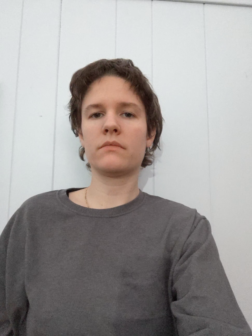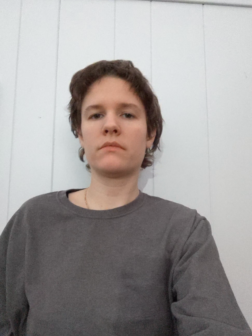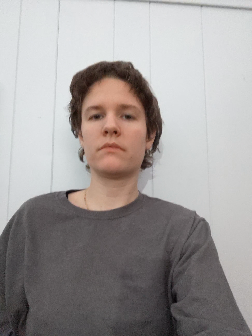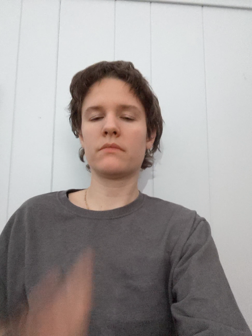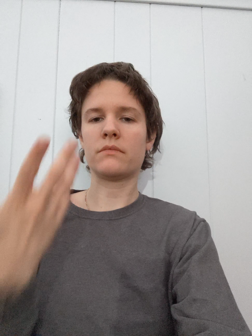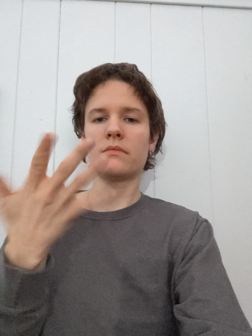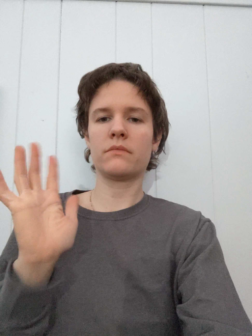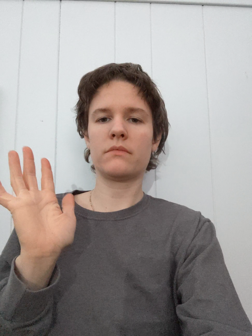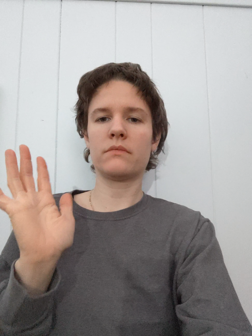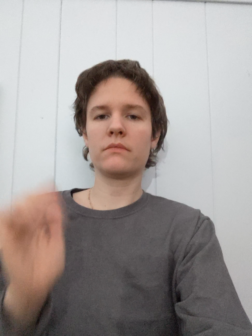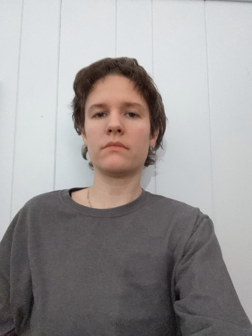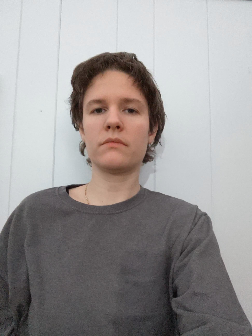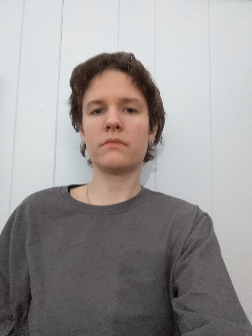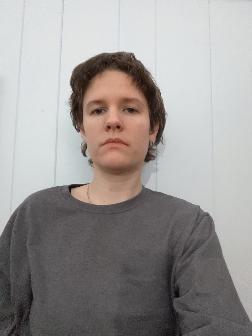finish